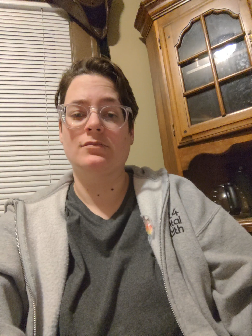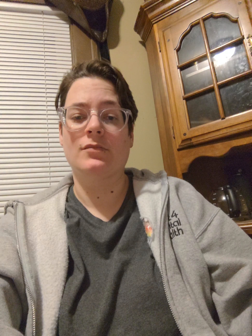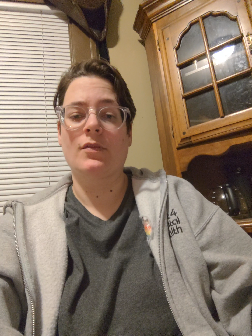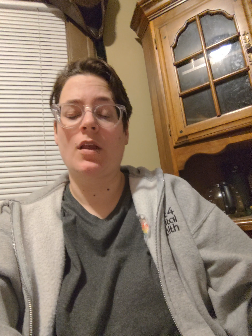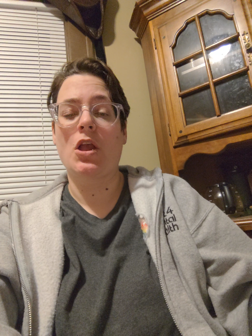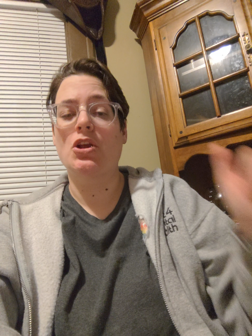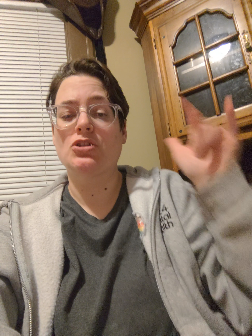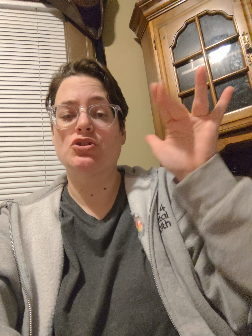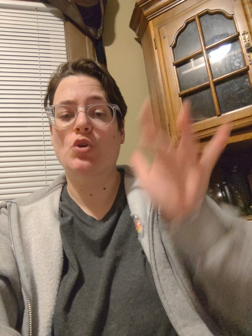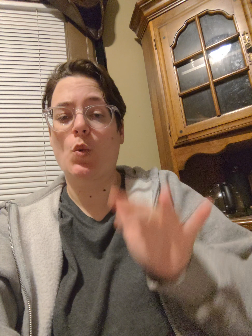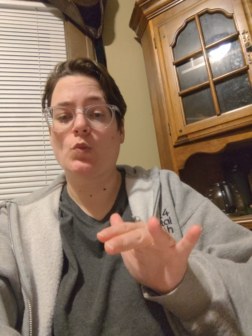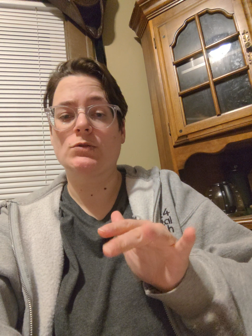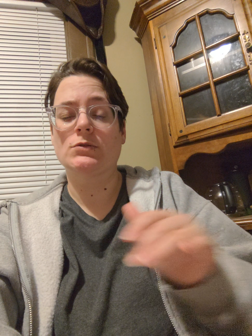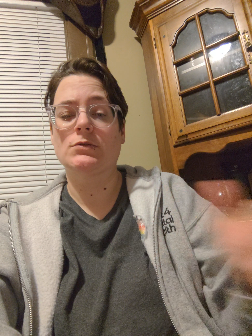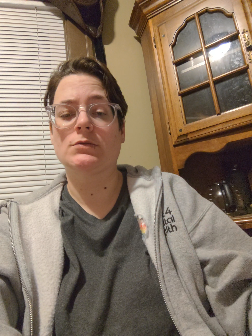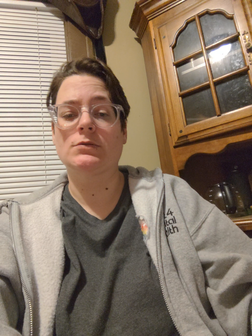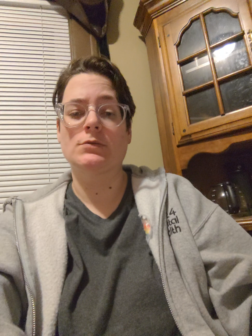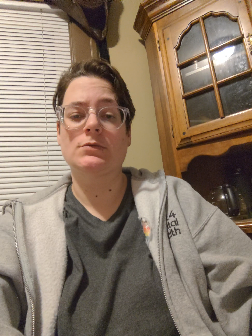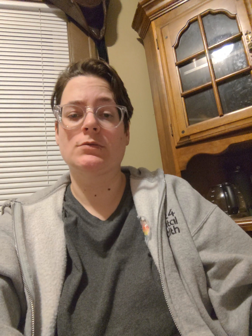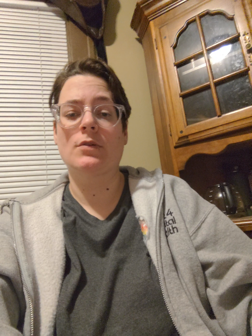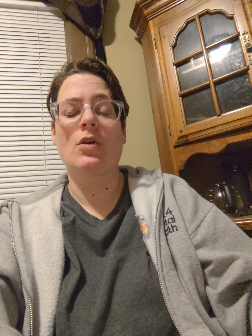snow